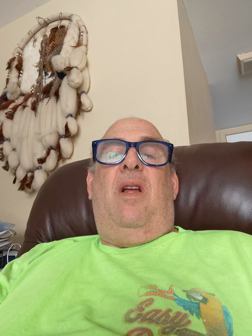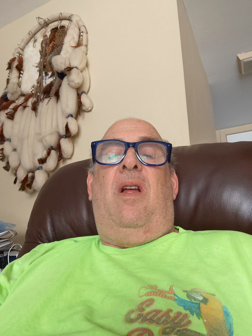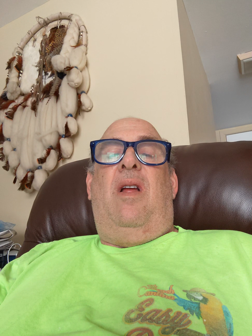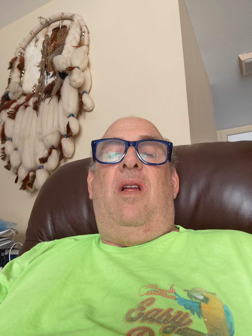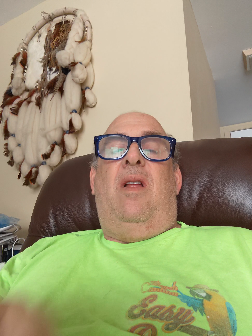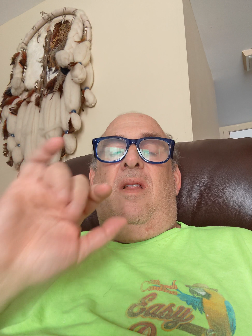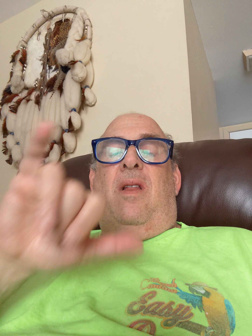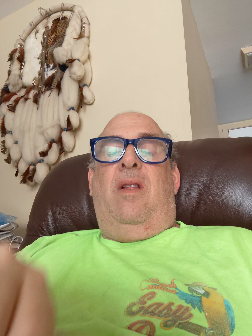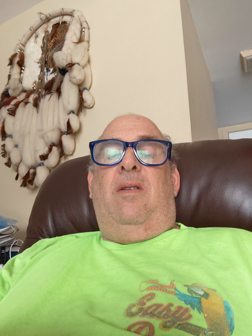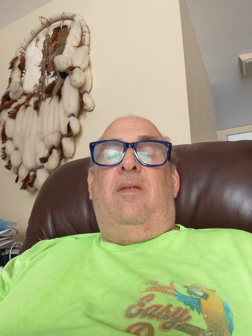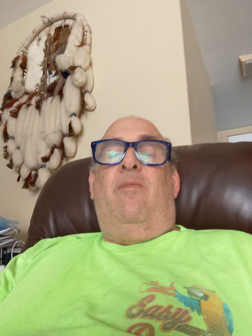that